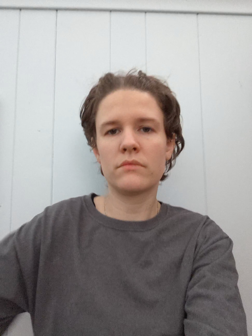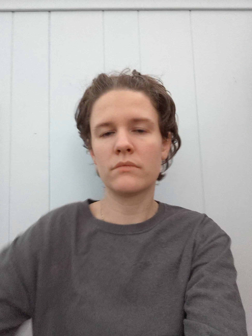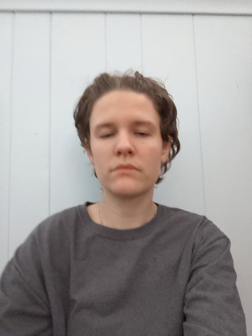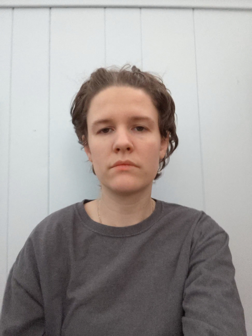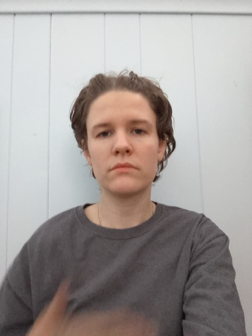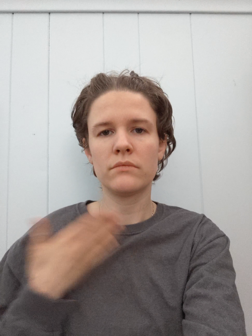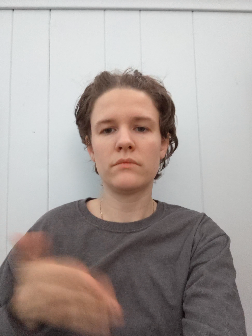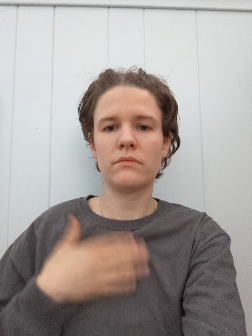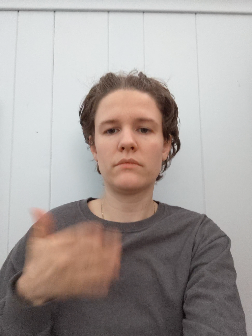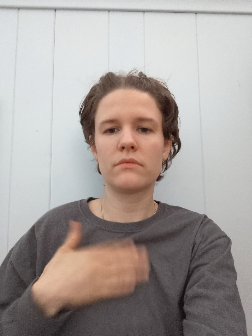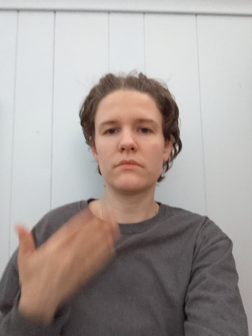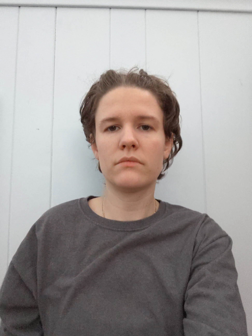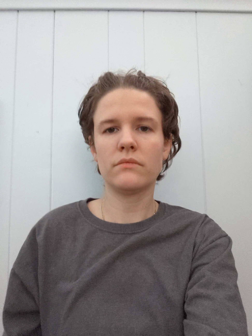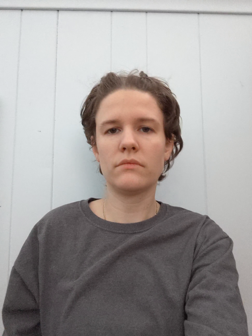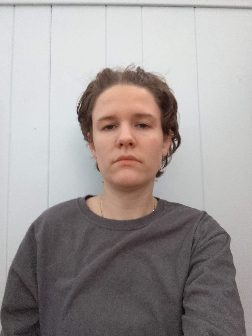happy